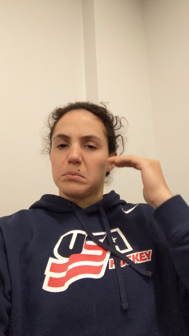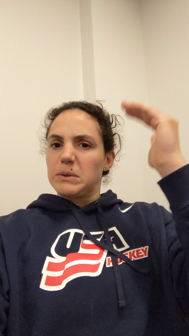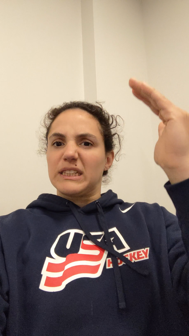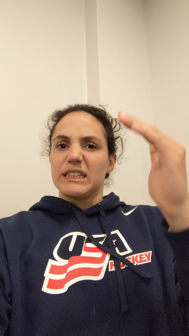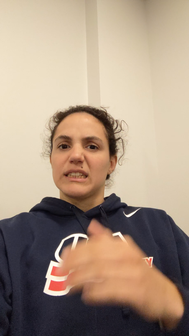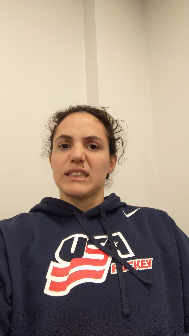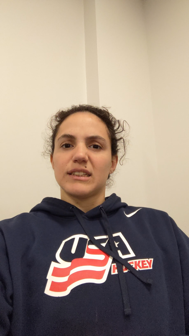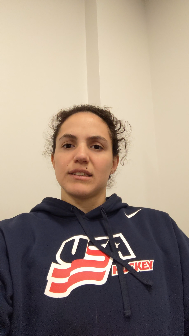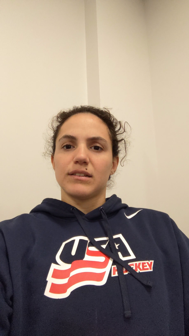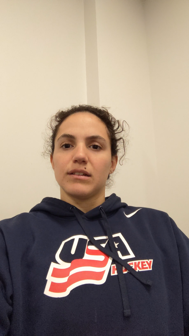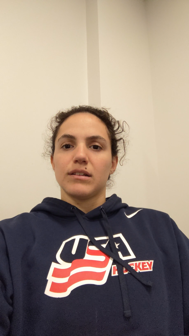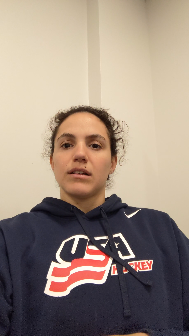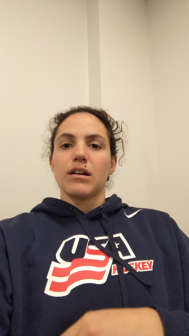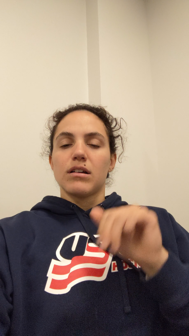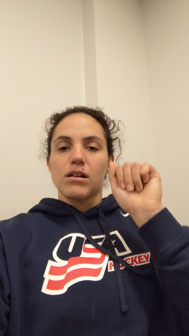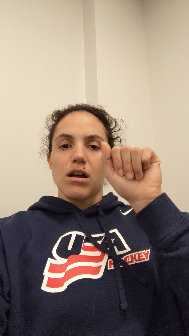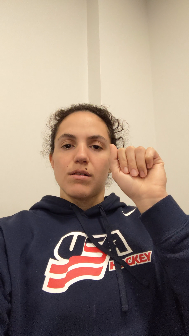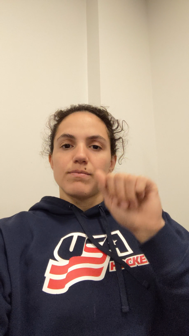knock